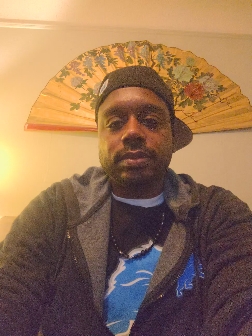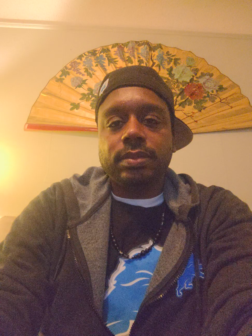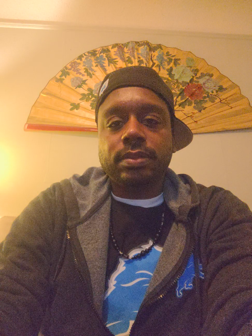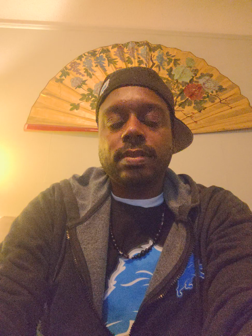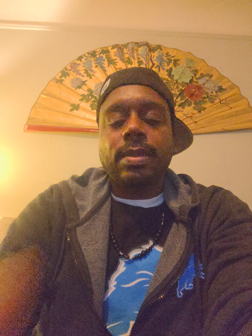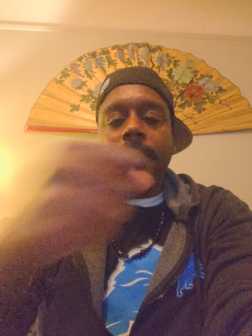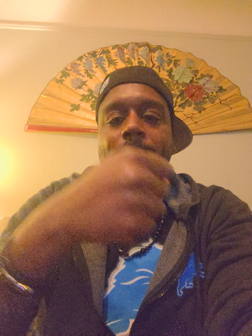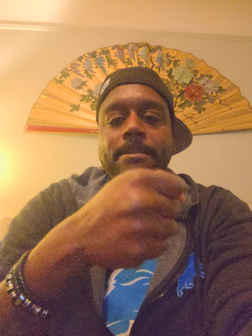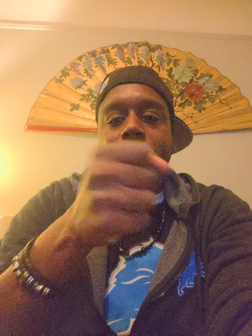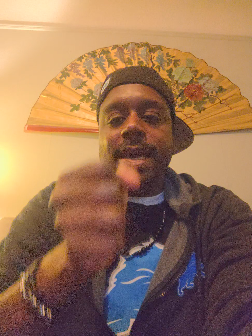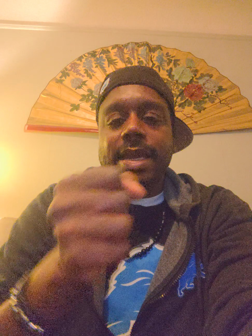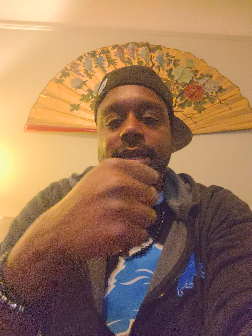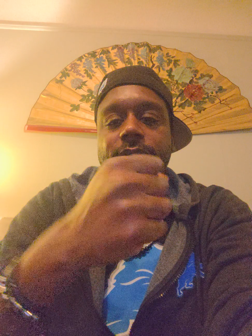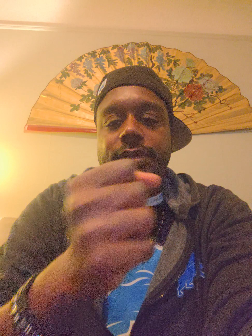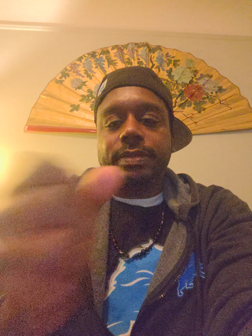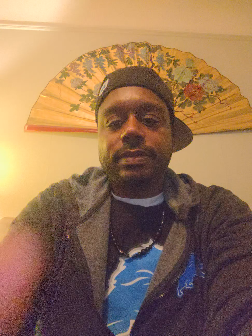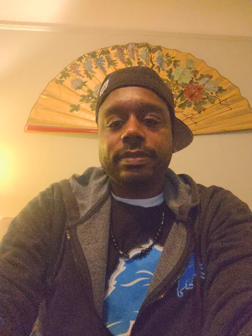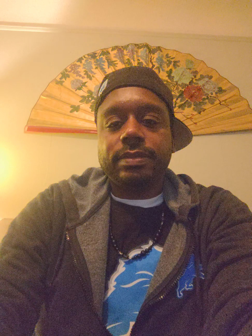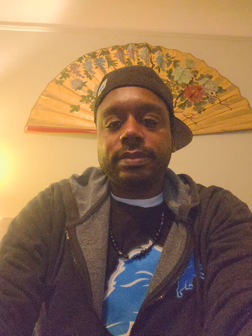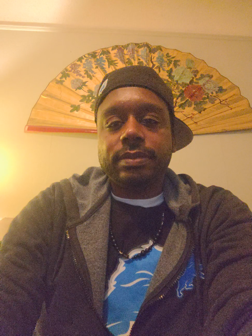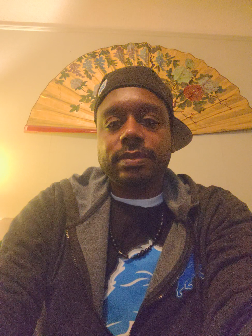make